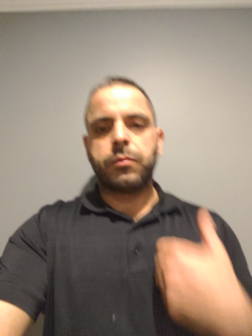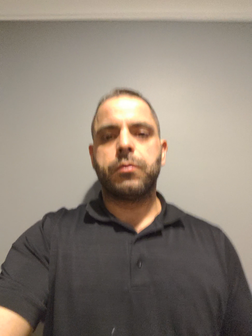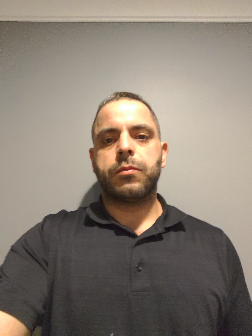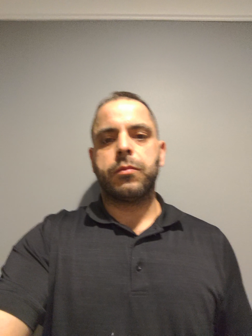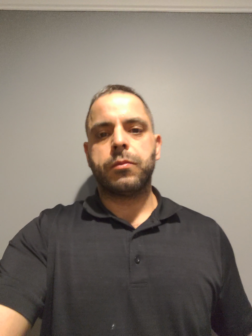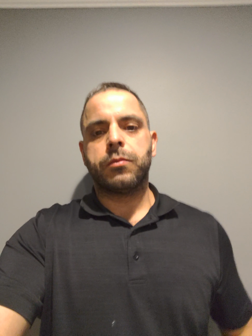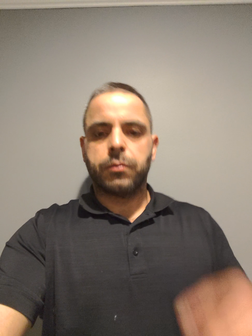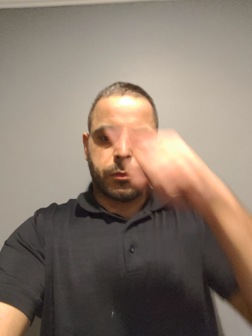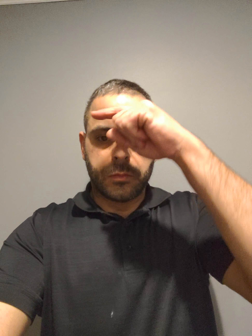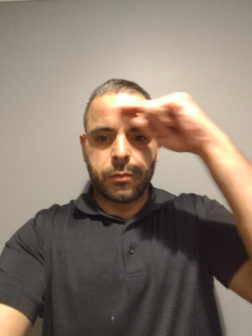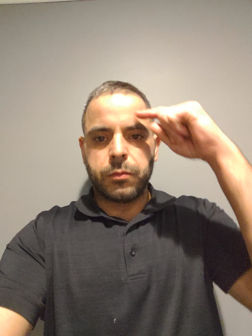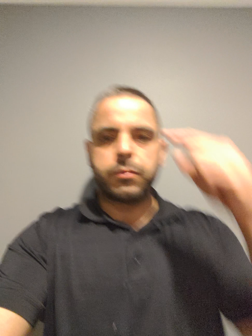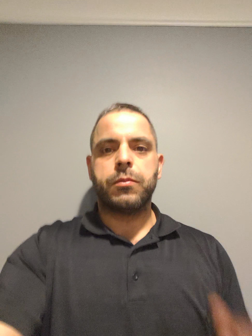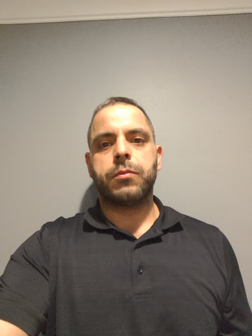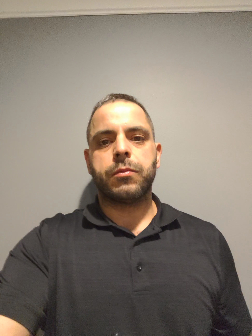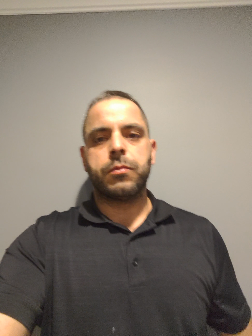black